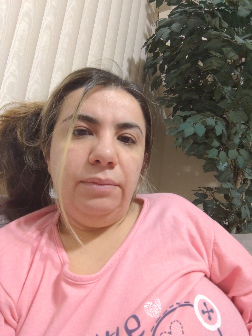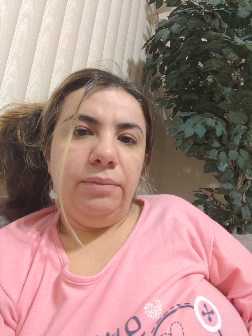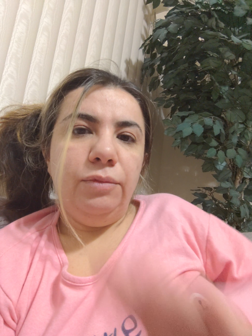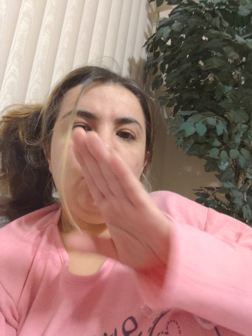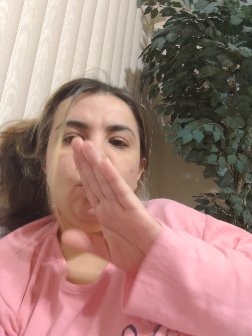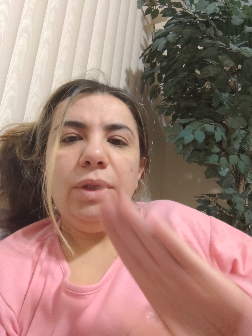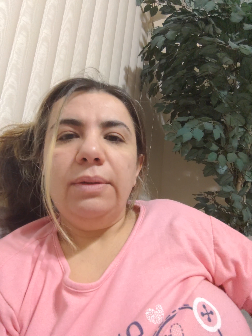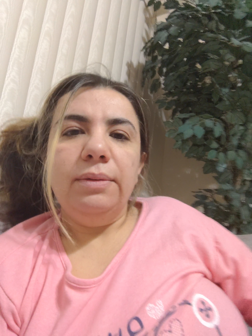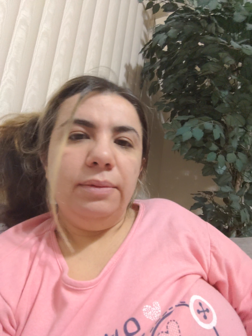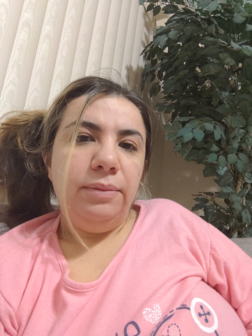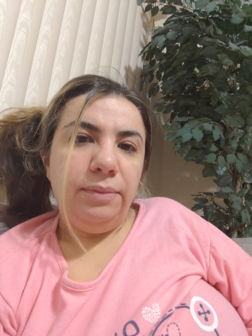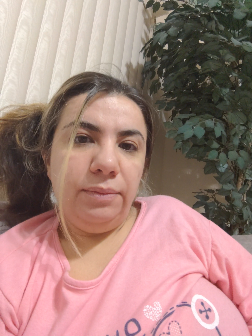quiet